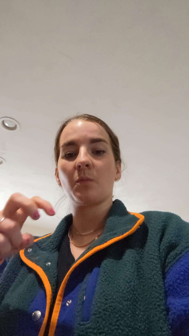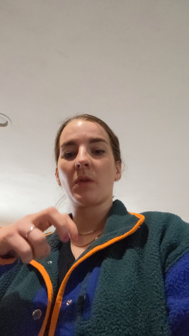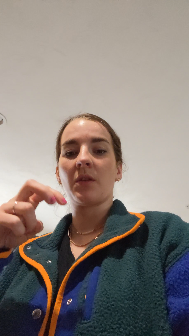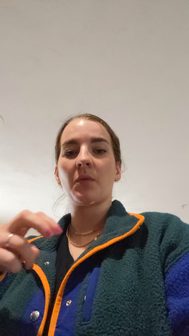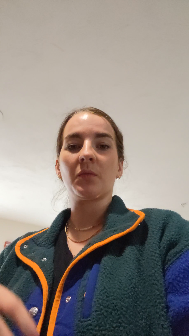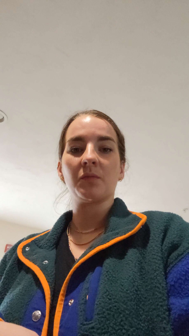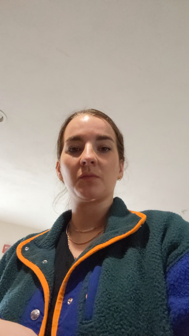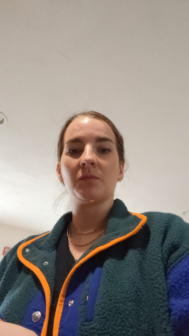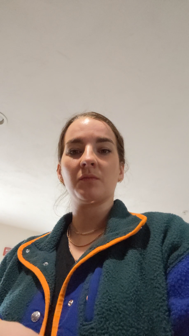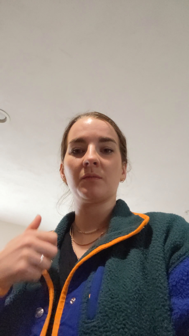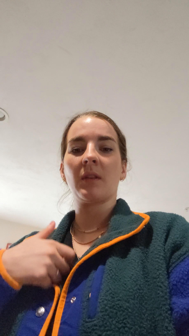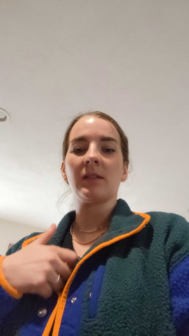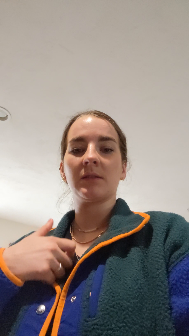bathtub